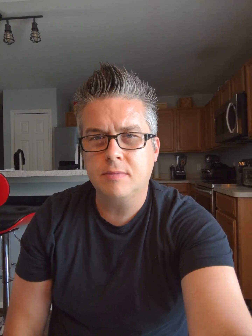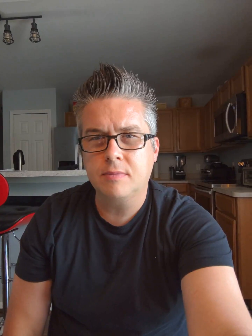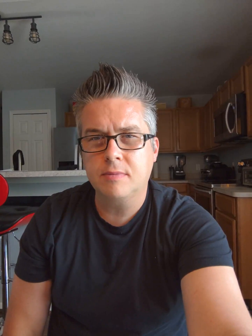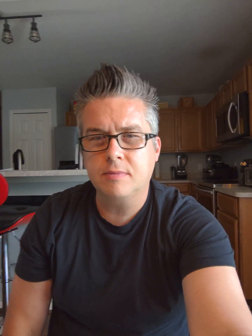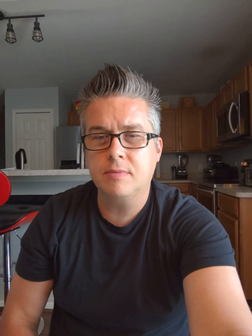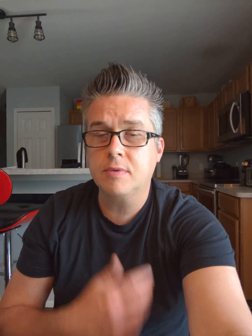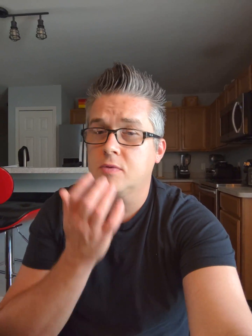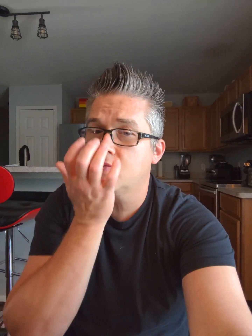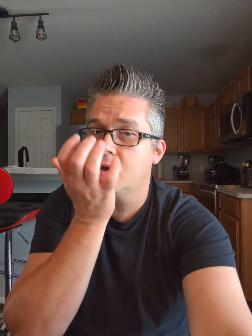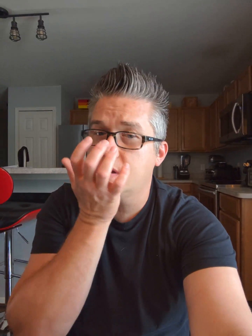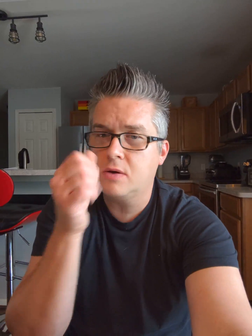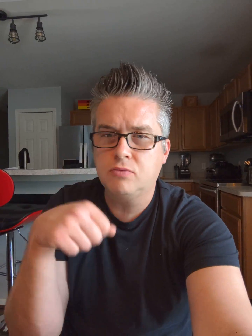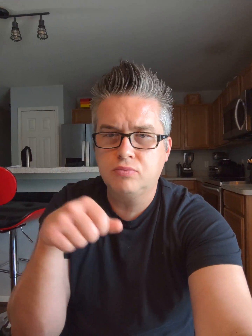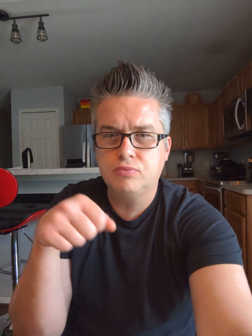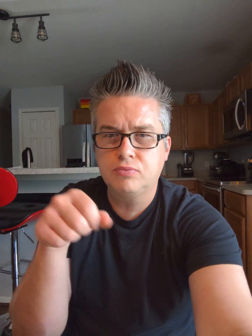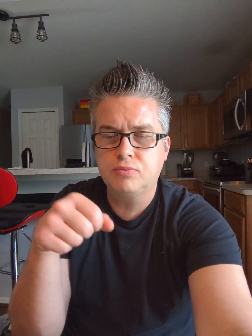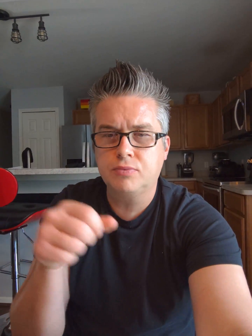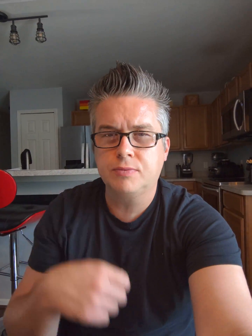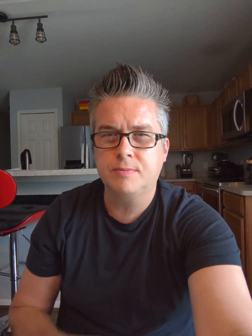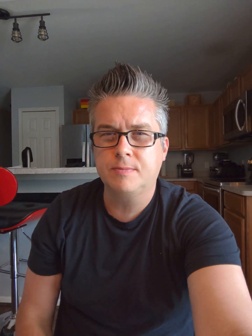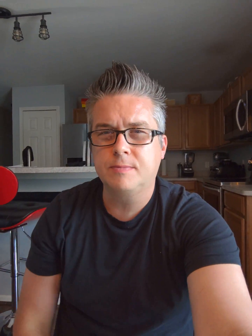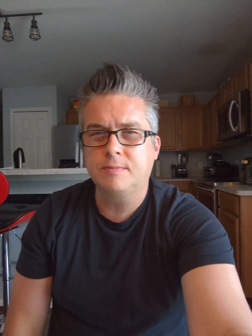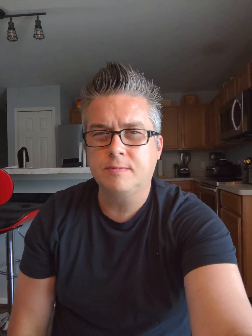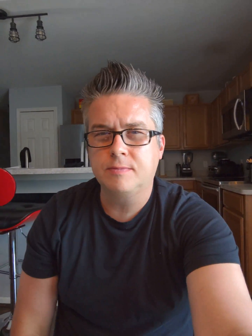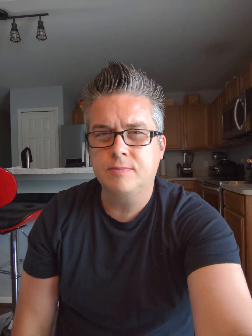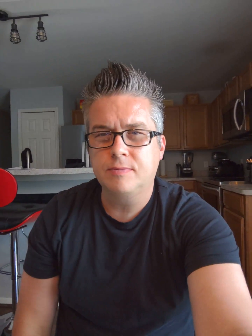lawn mower